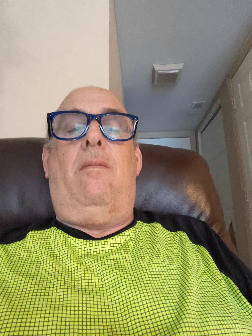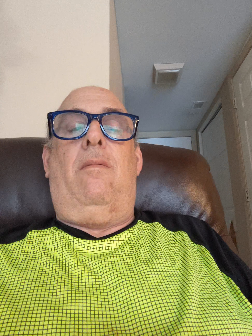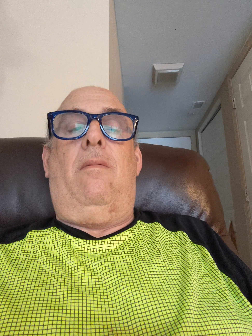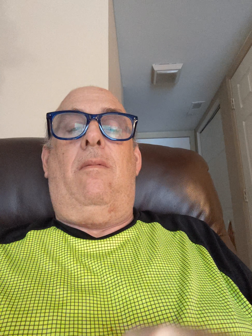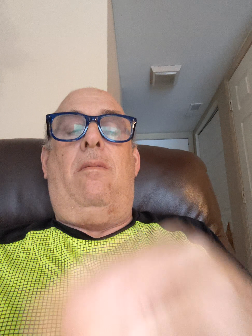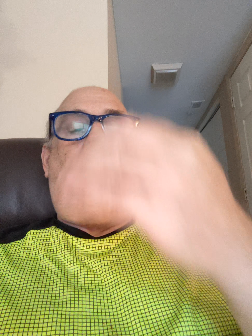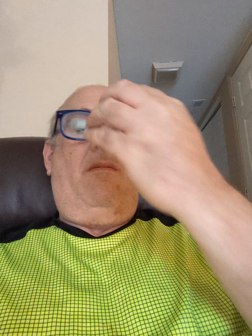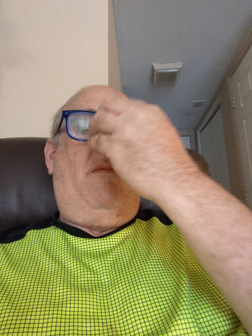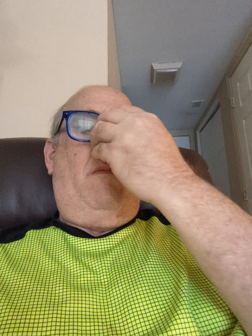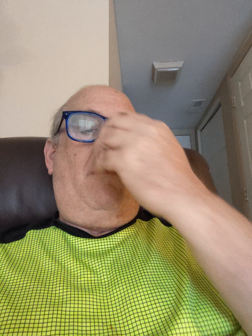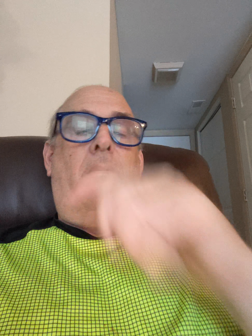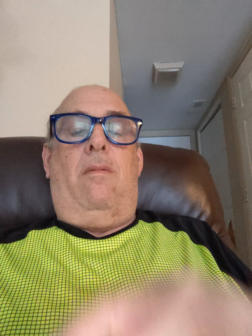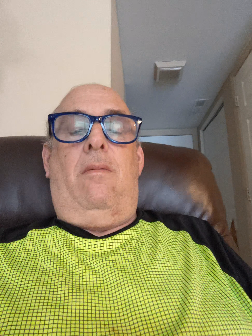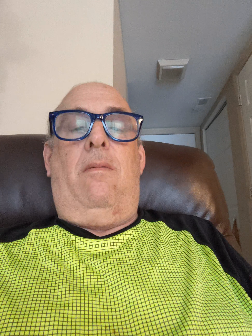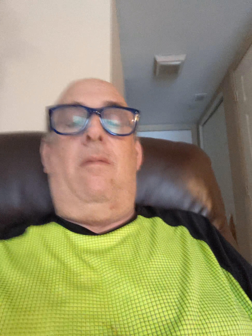clown